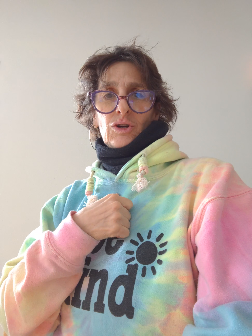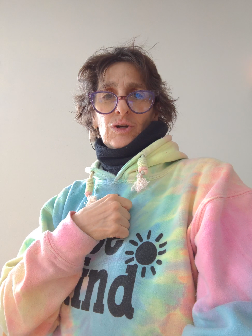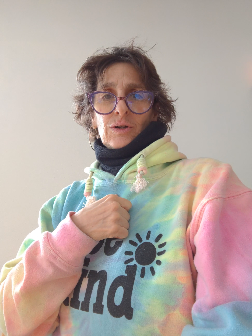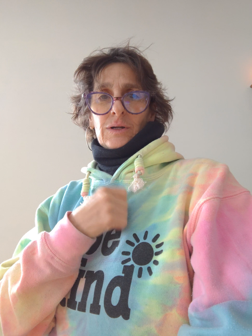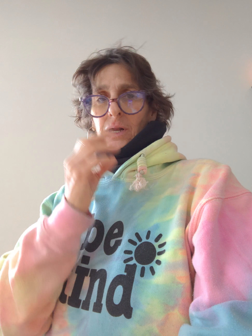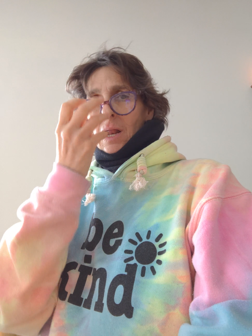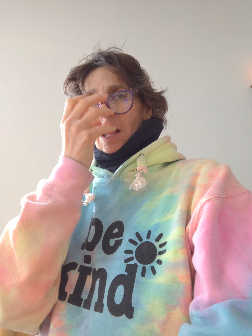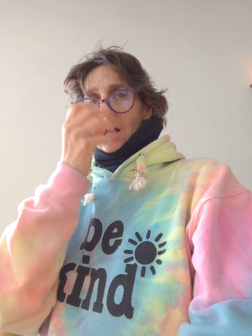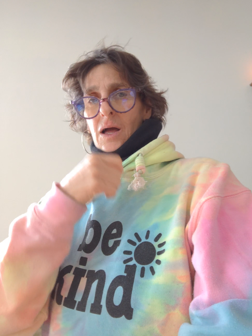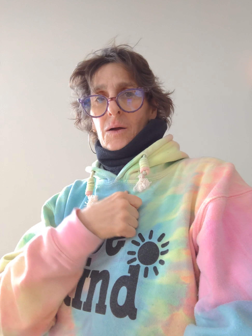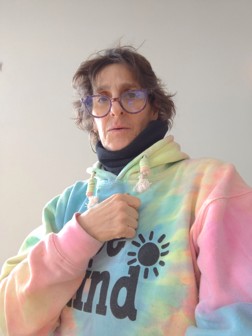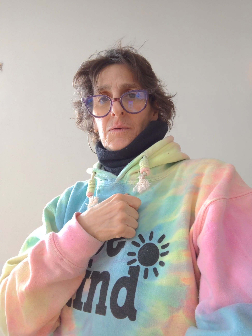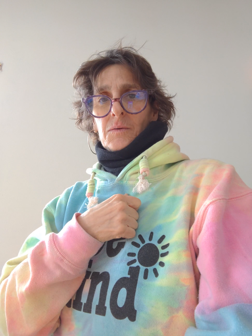clown